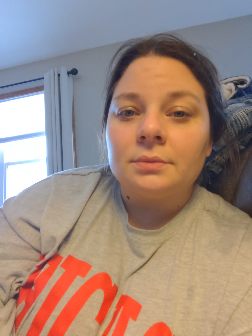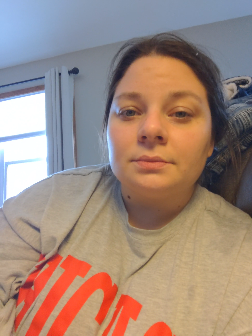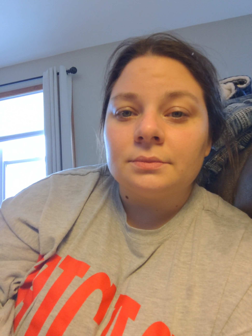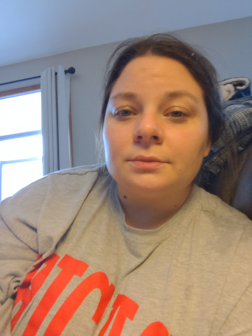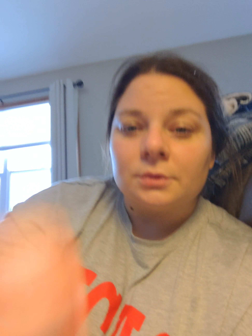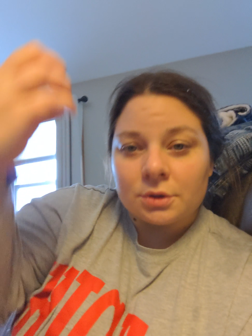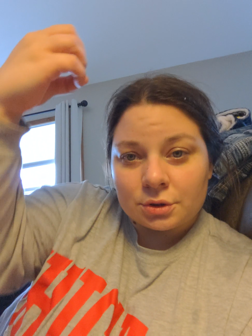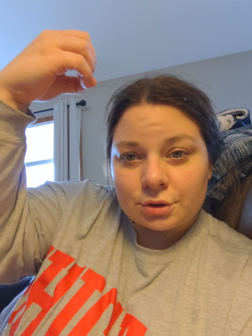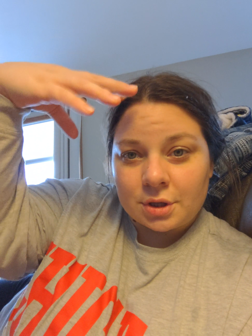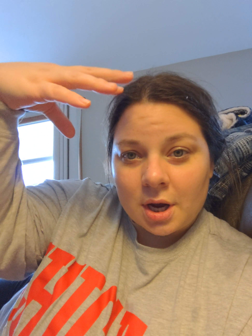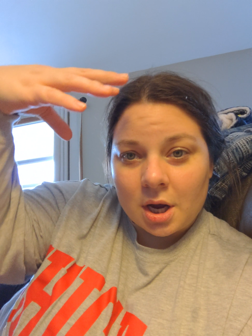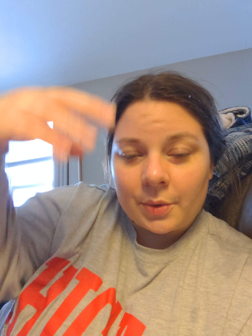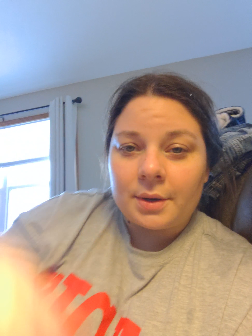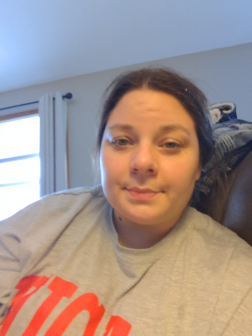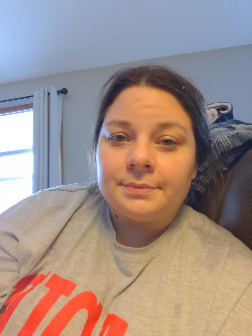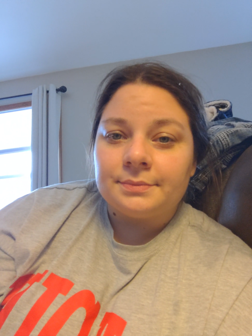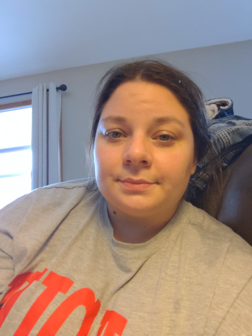shower